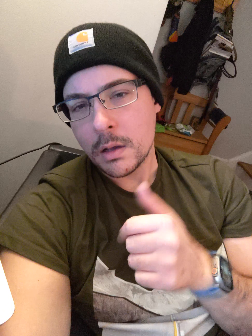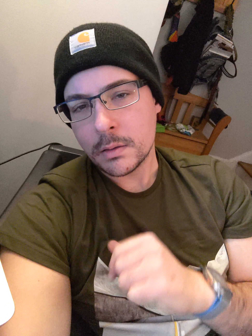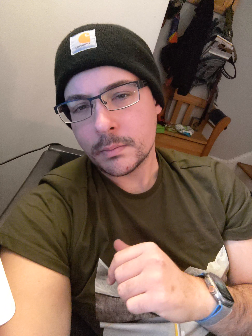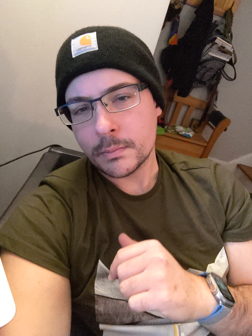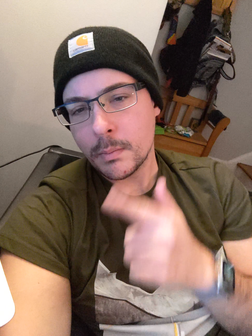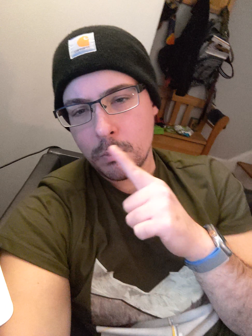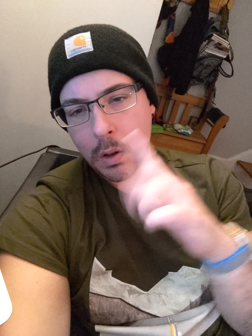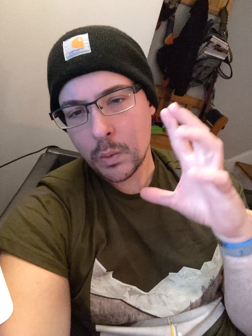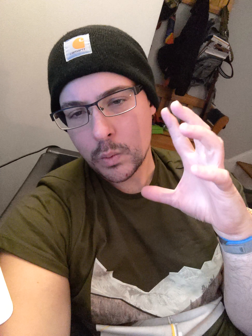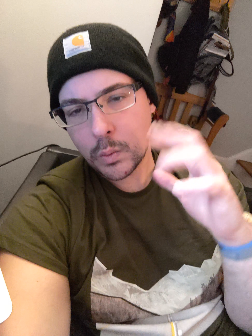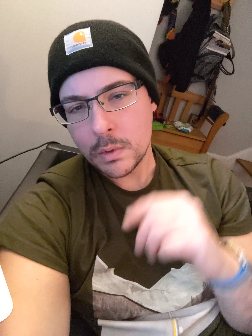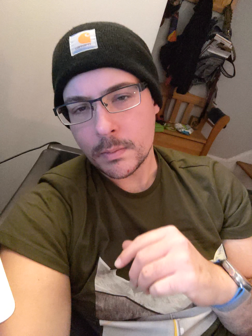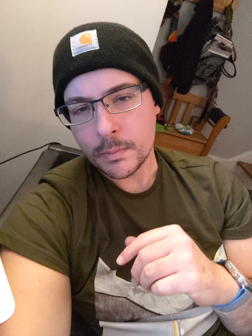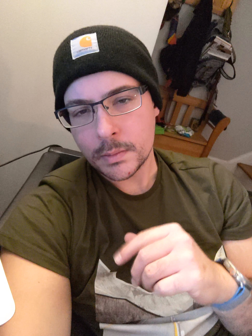balloon